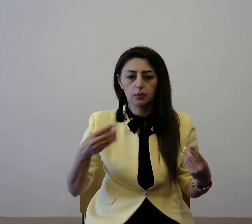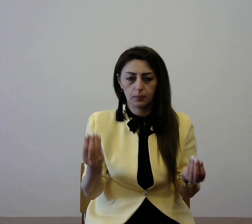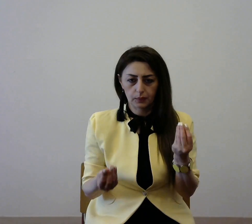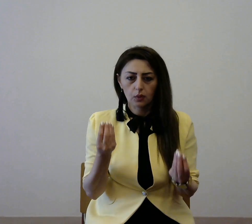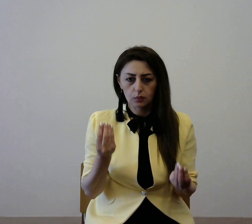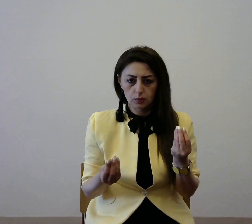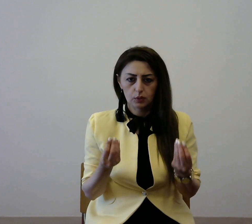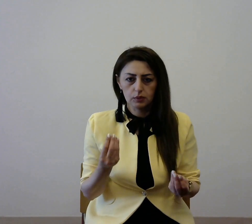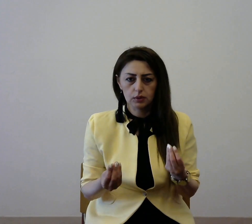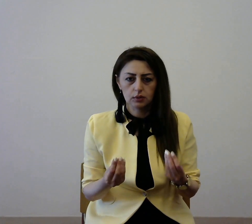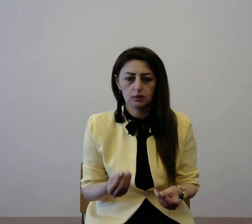oynamaq